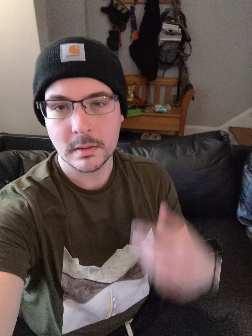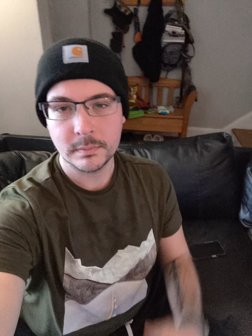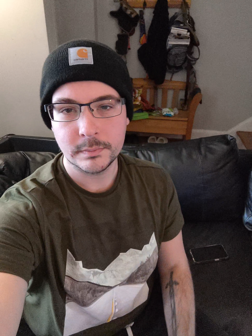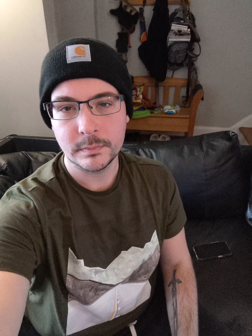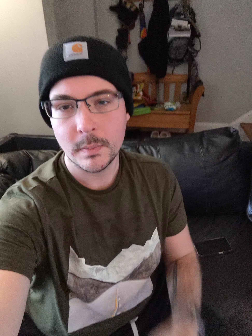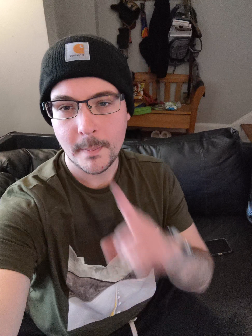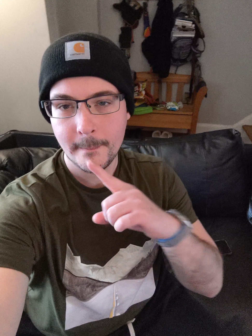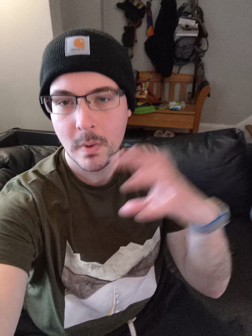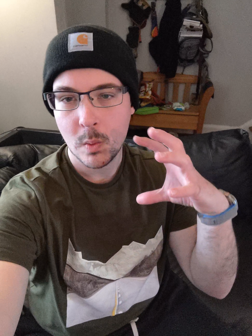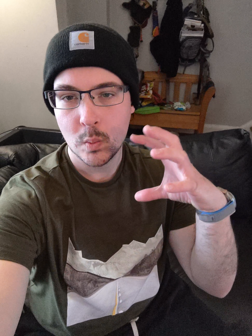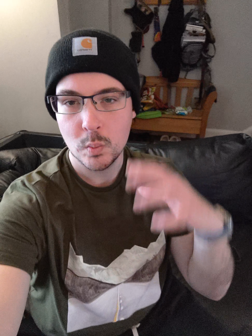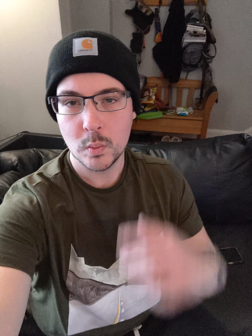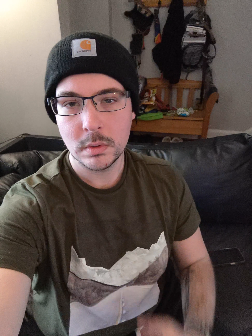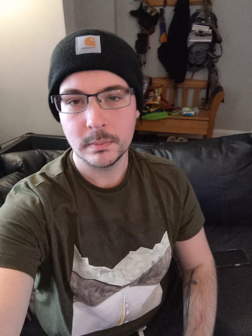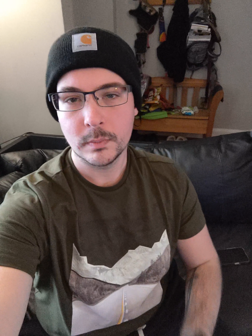balloon